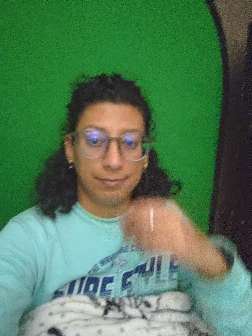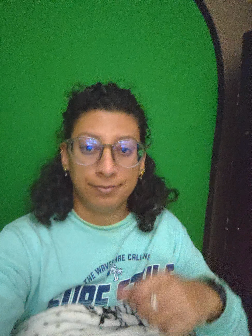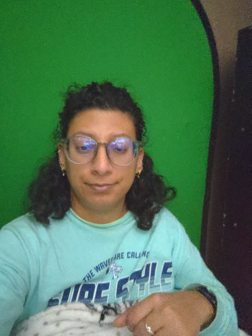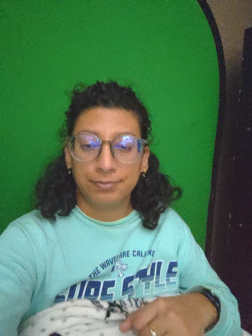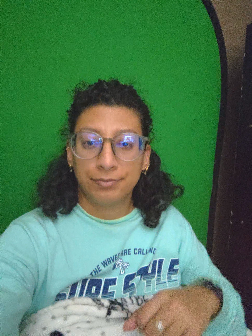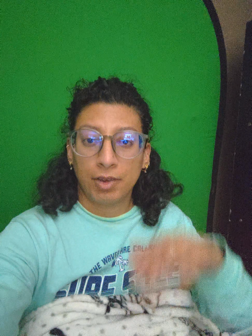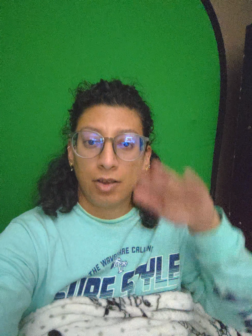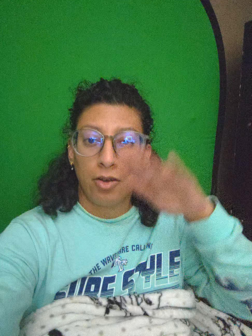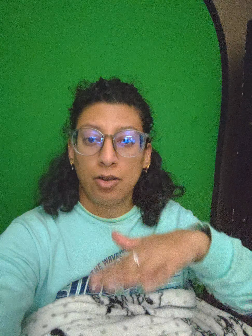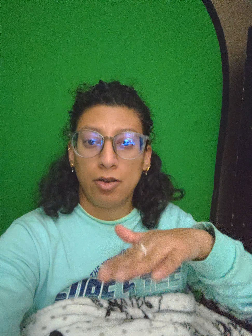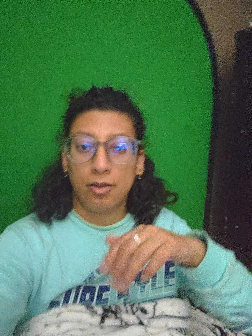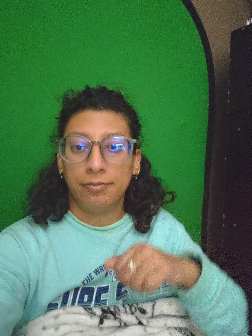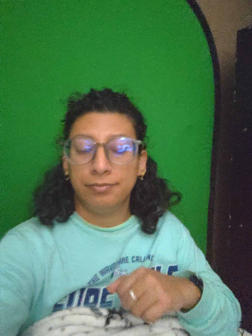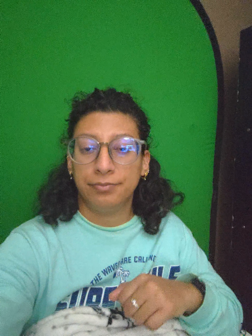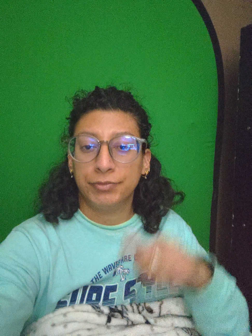on